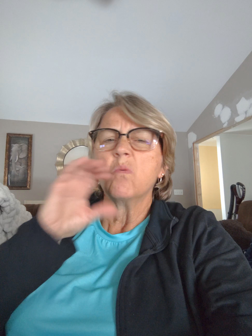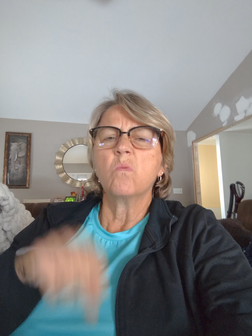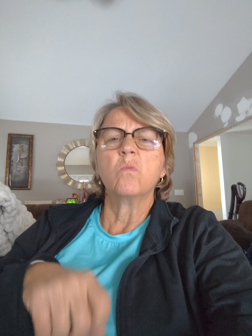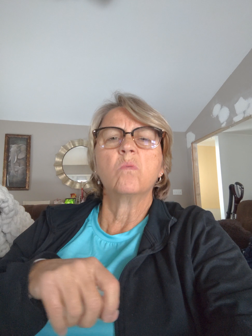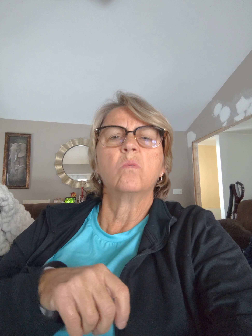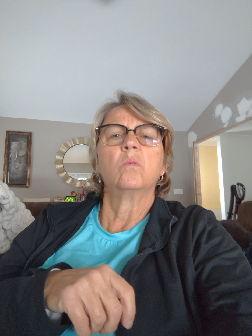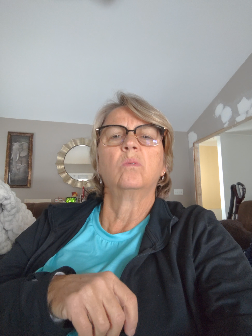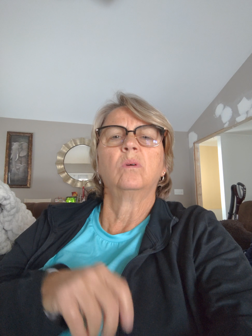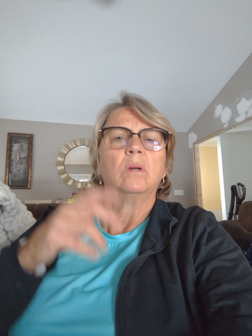old